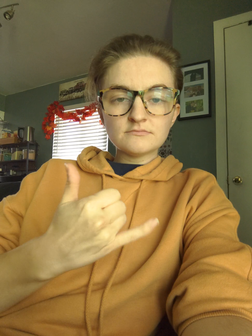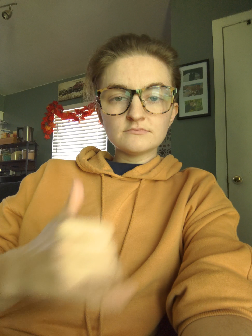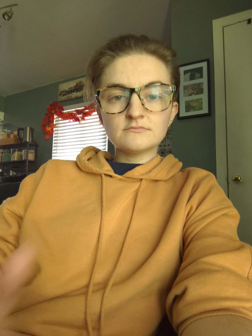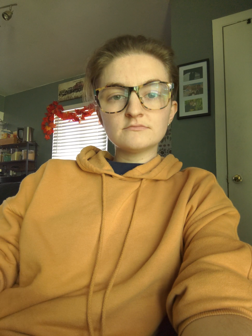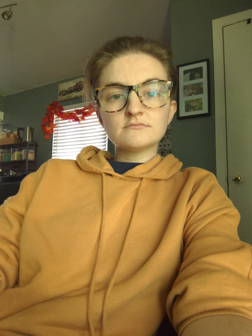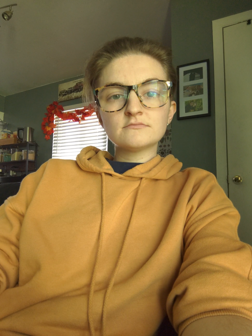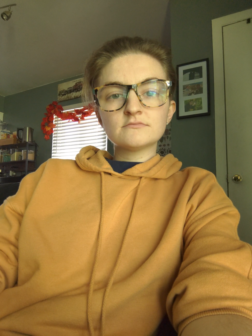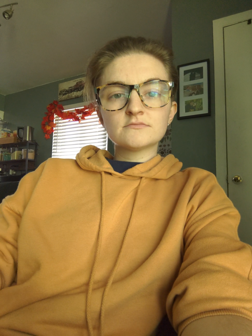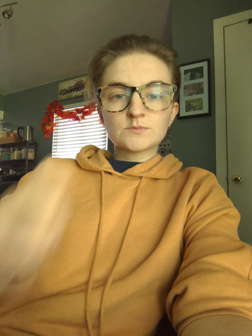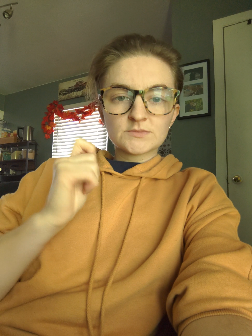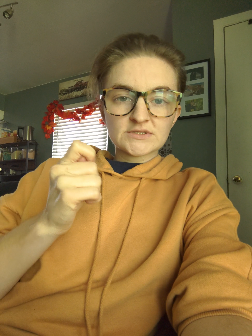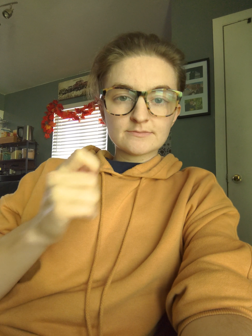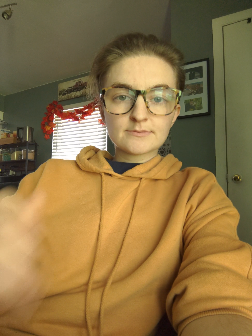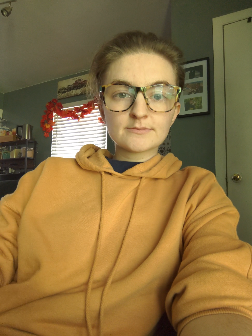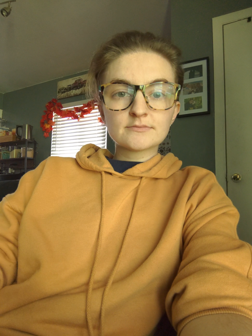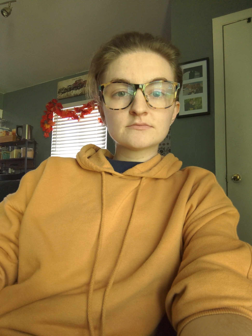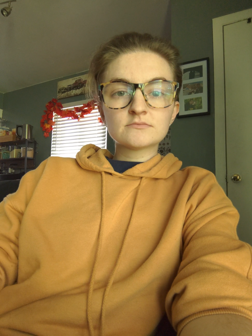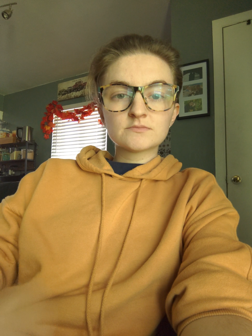bat